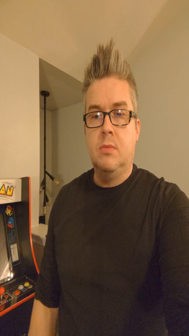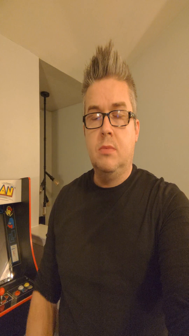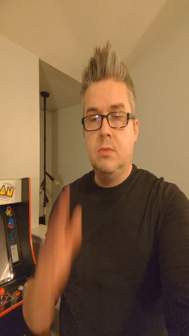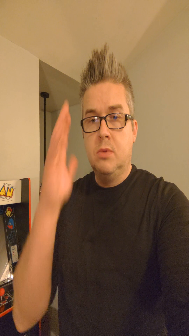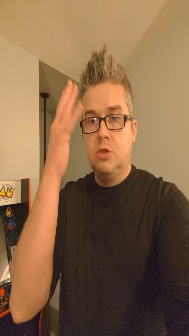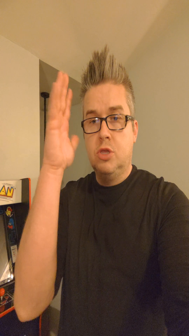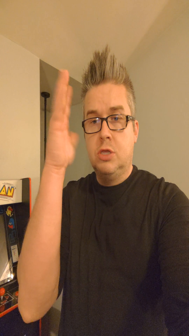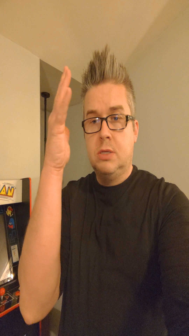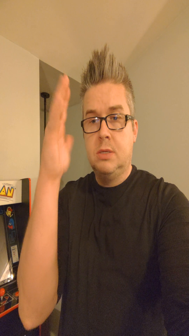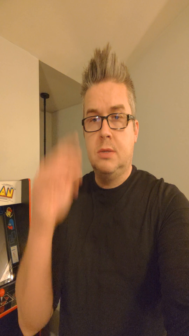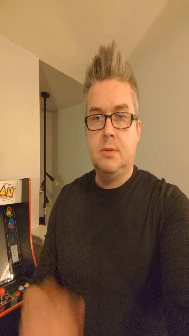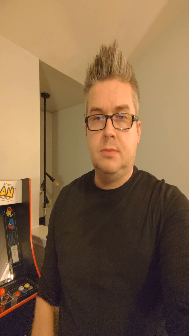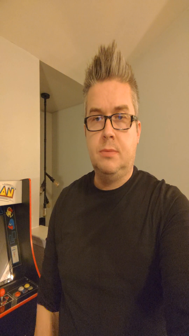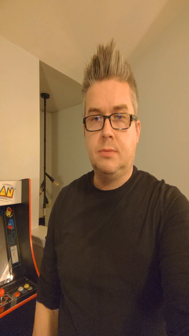tree